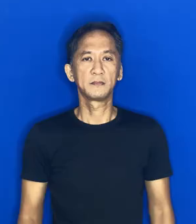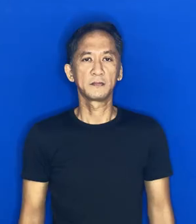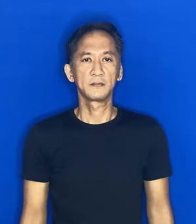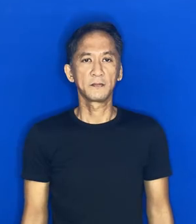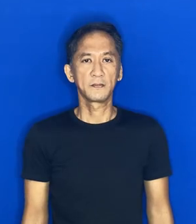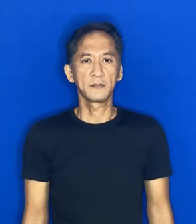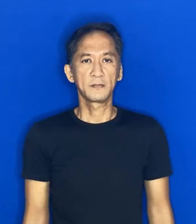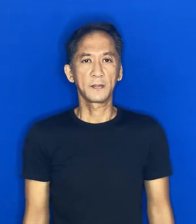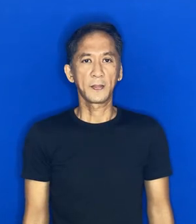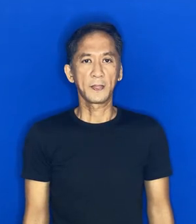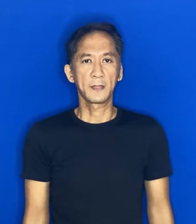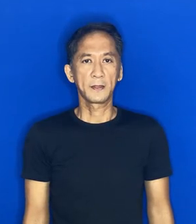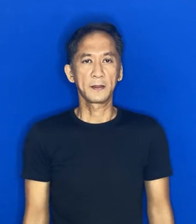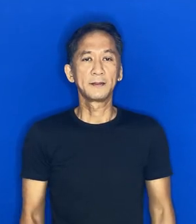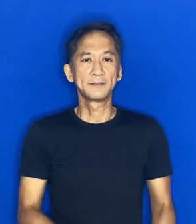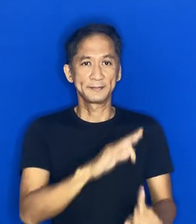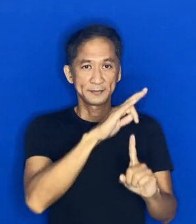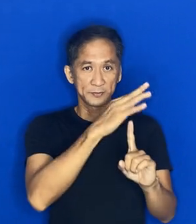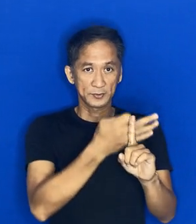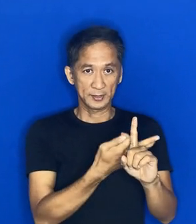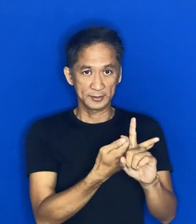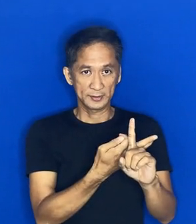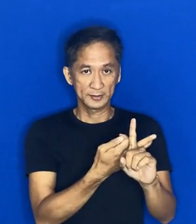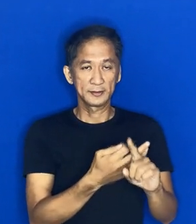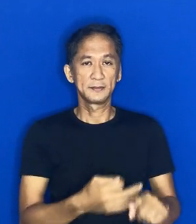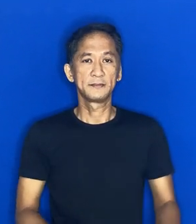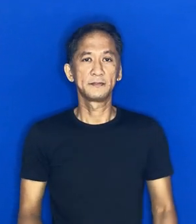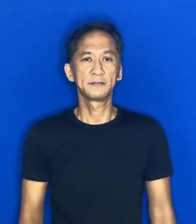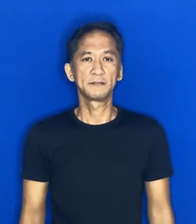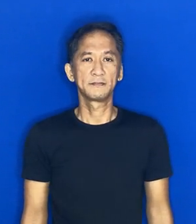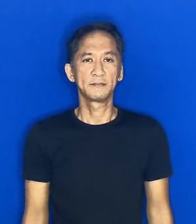february